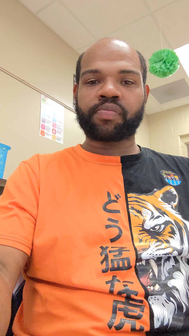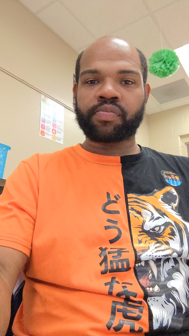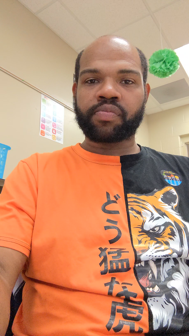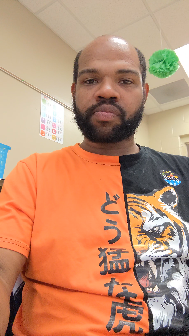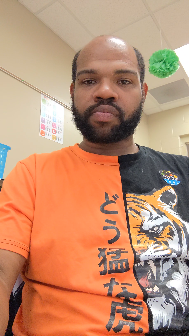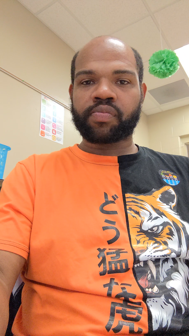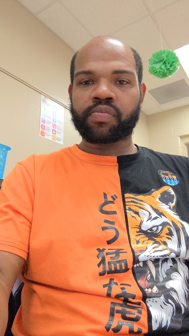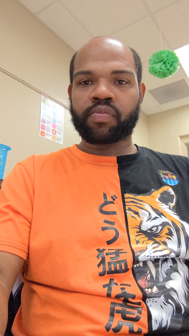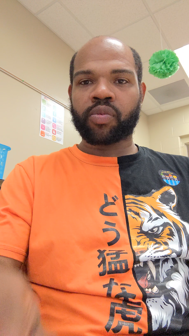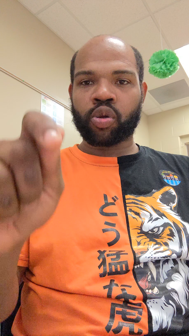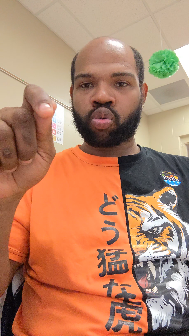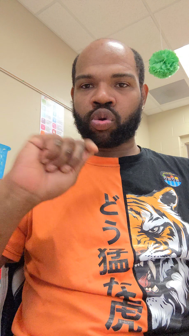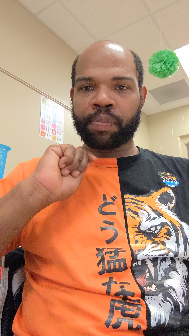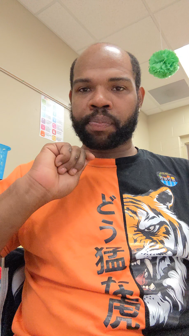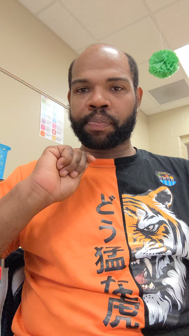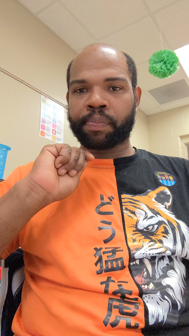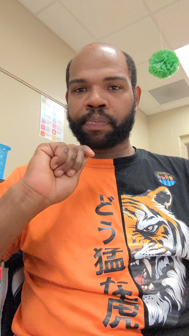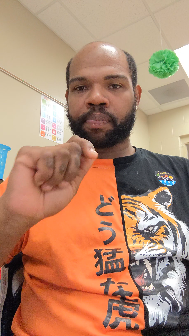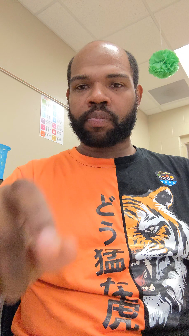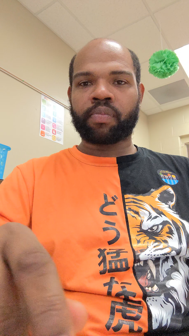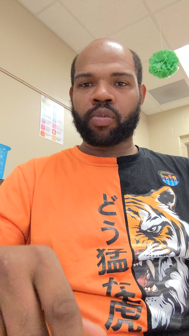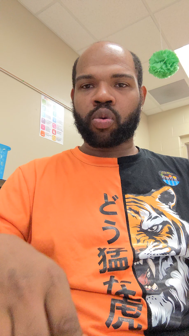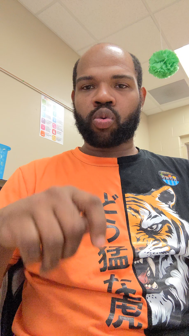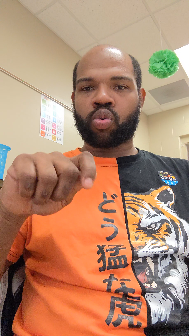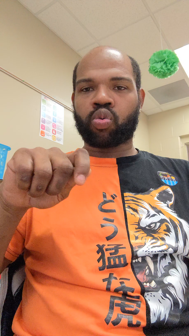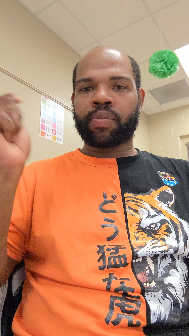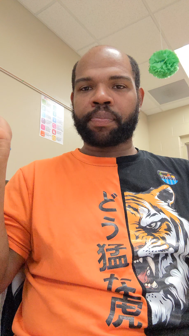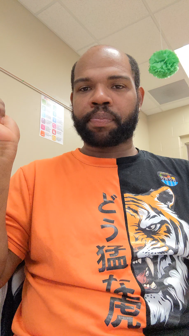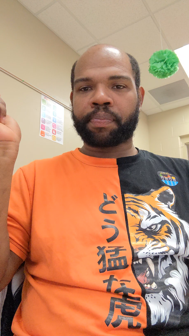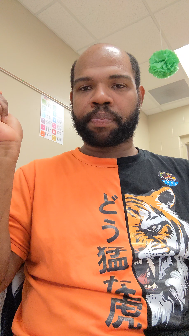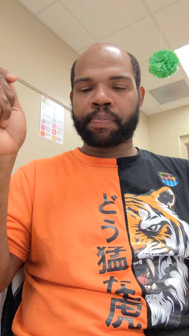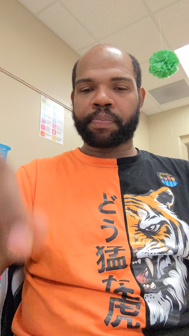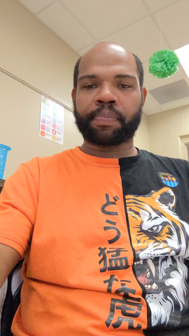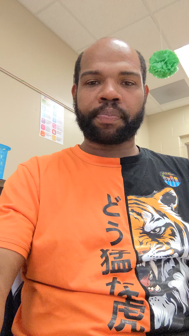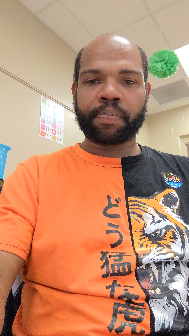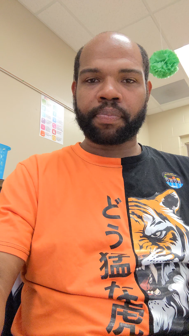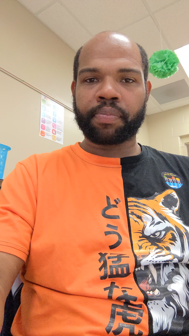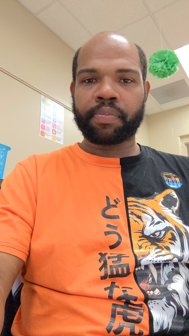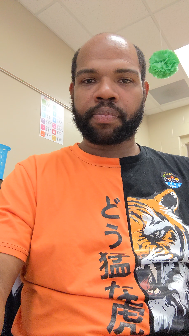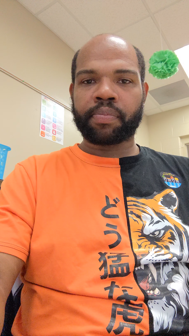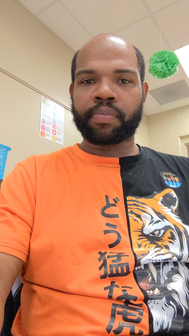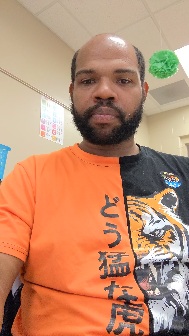rip